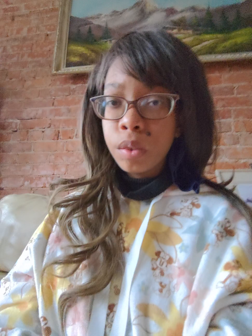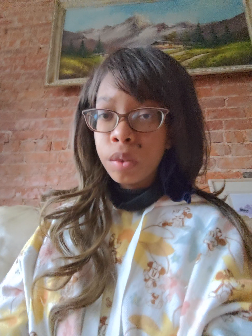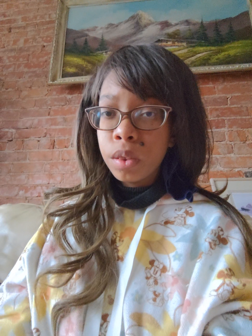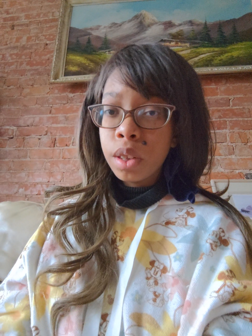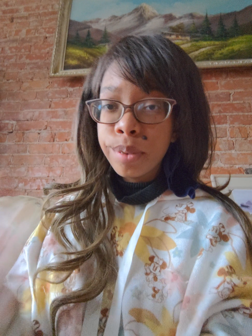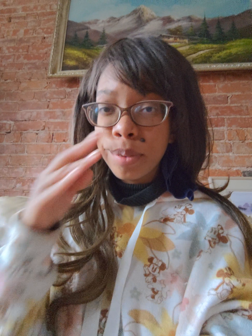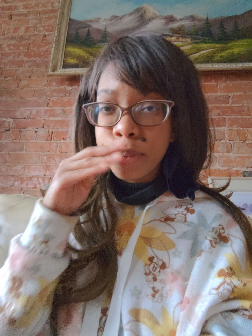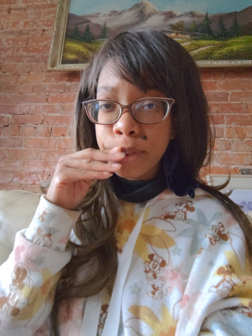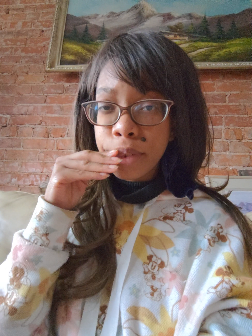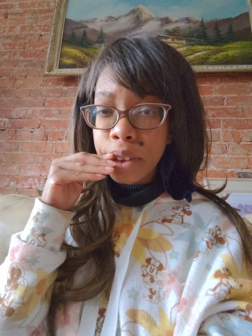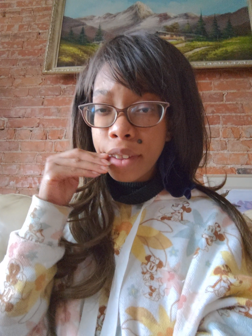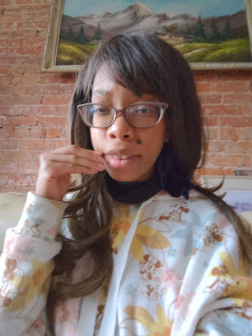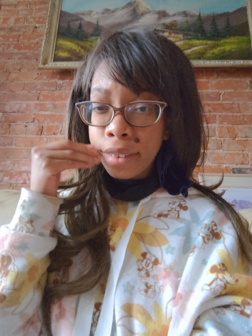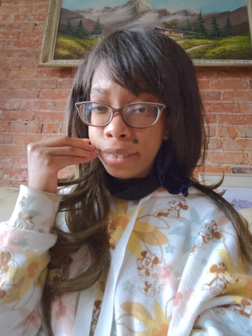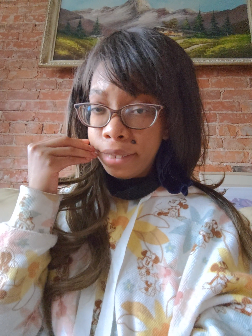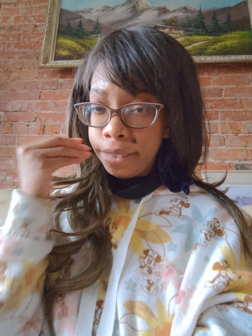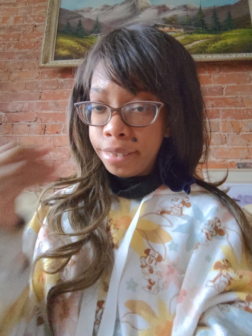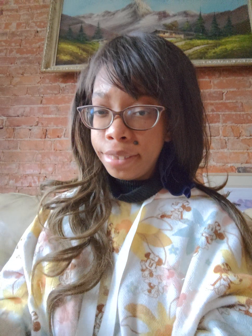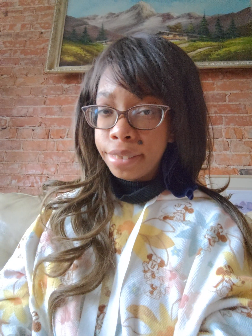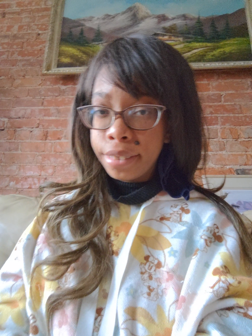smile